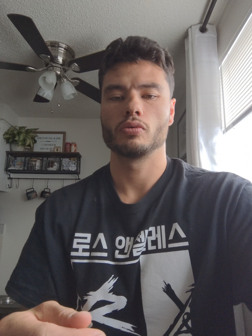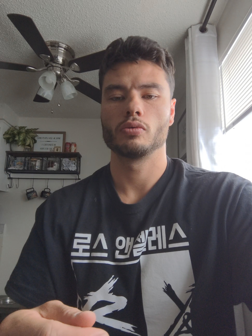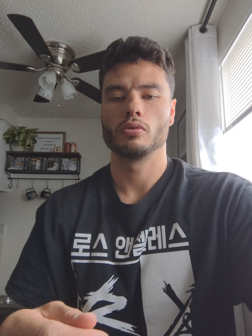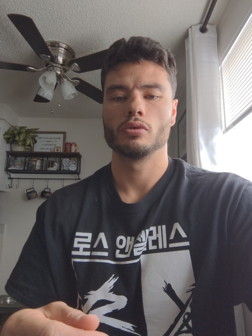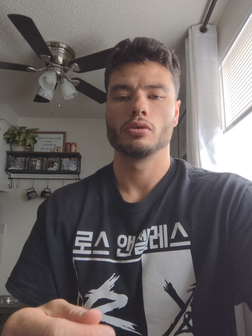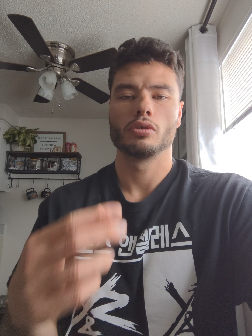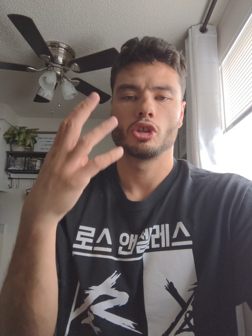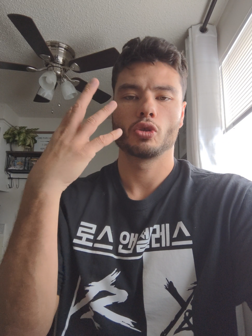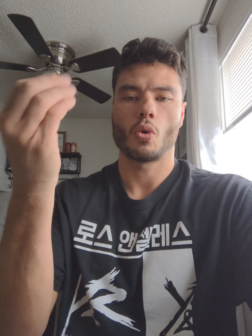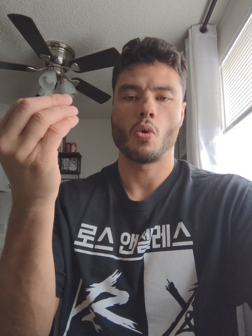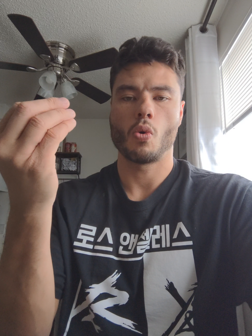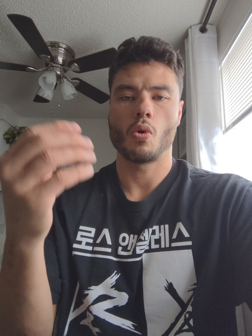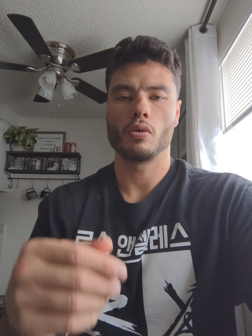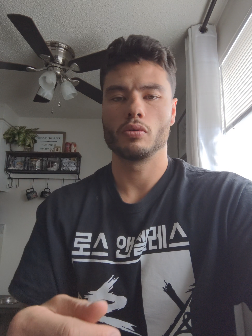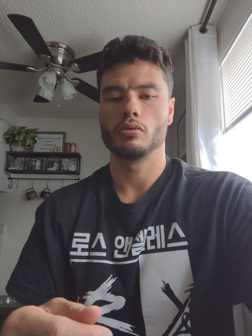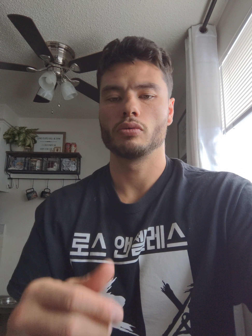go